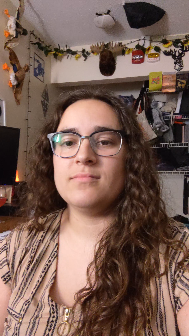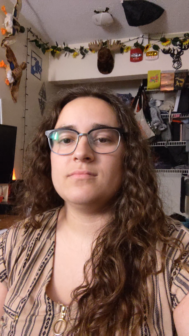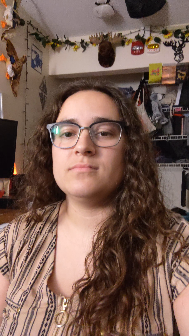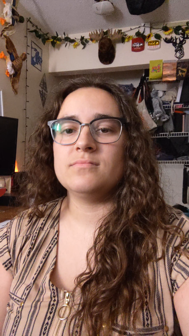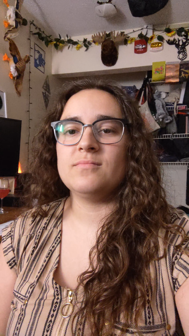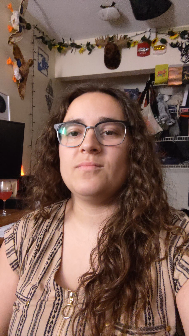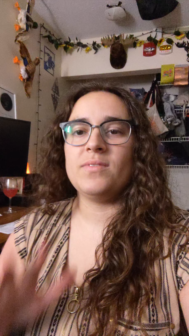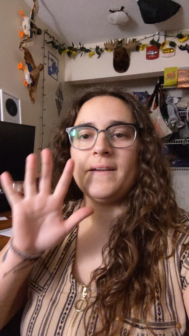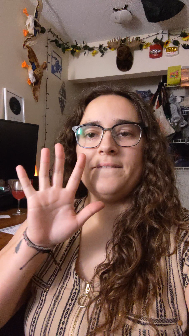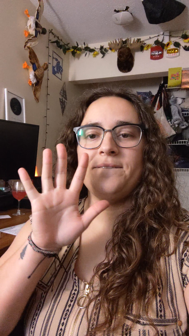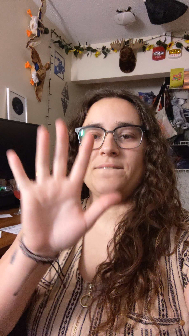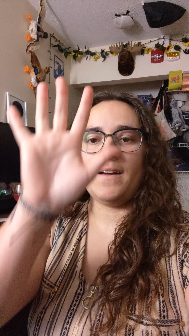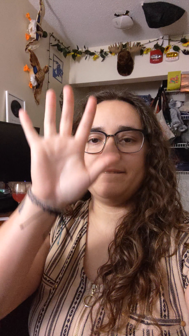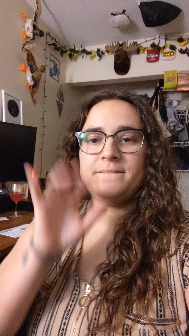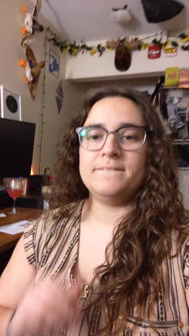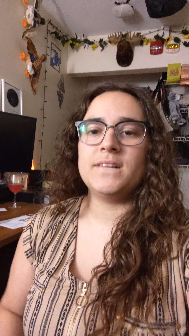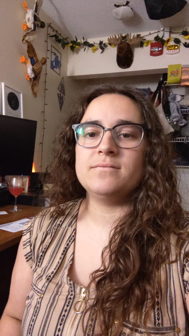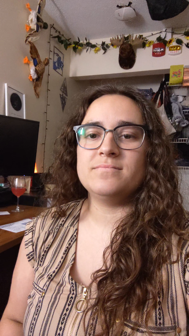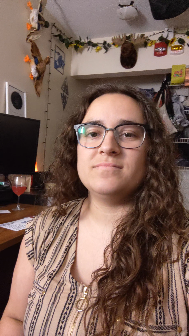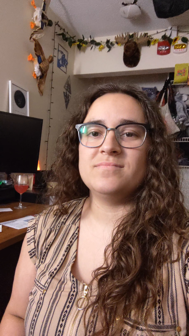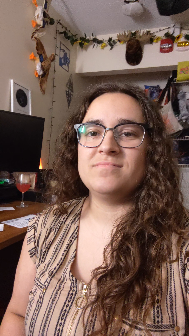give me five